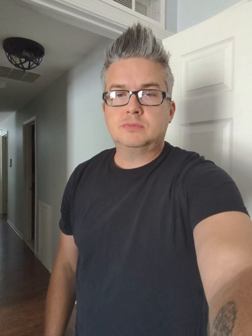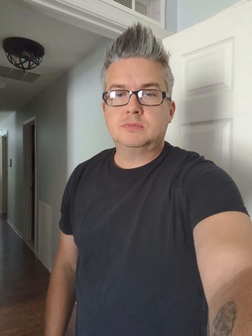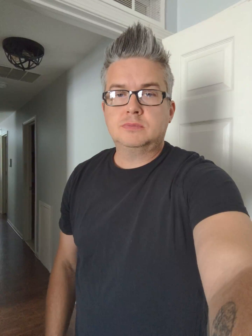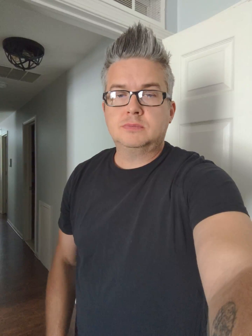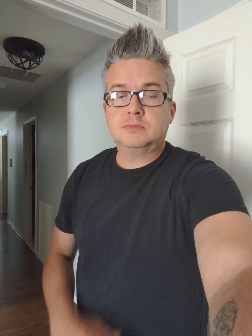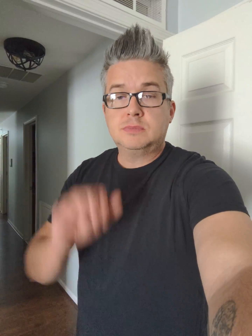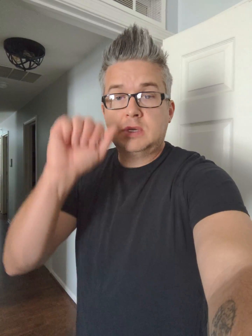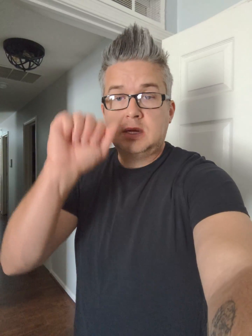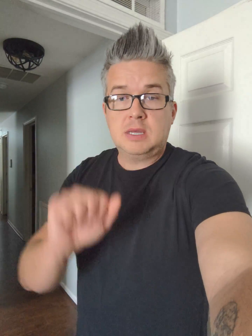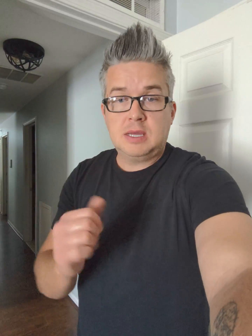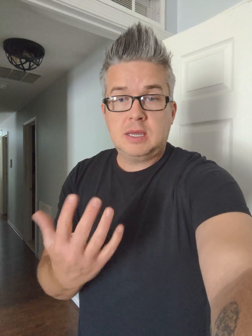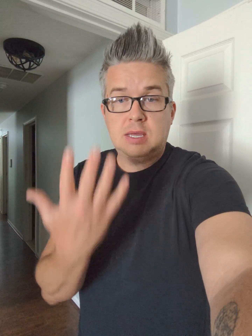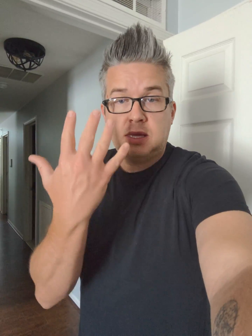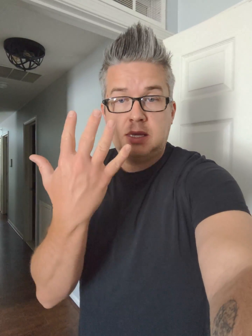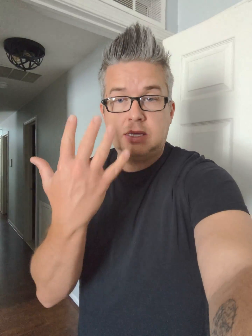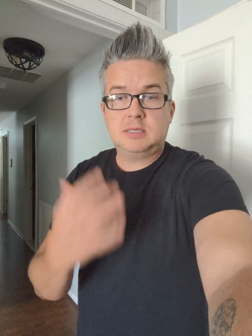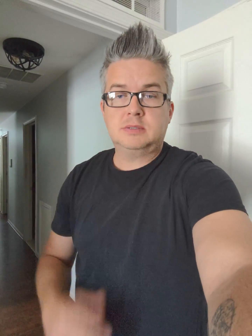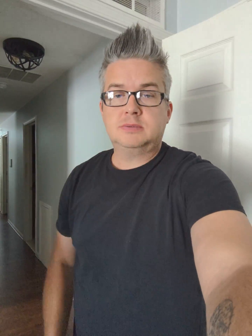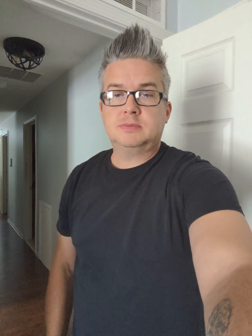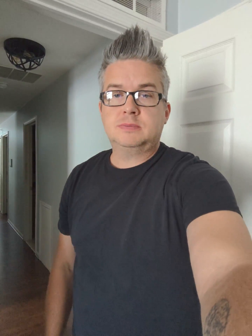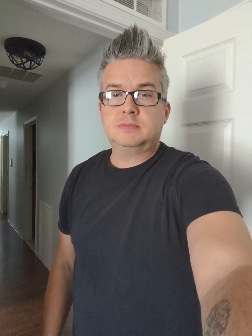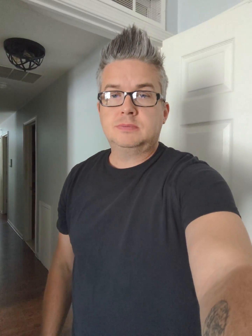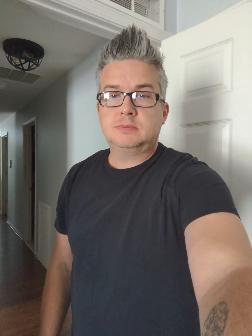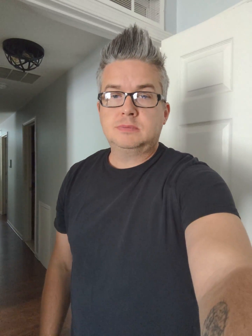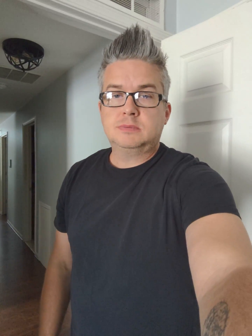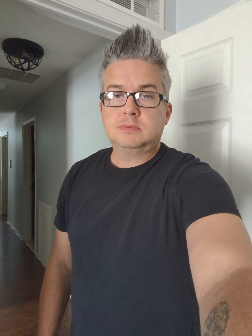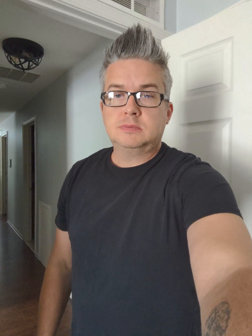gloves